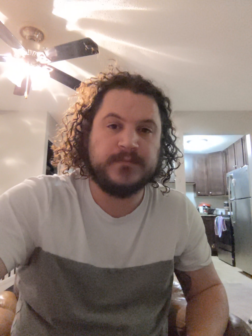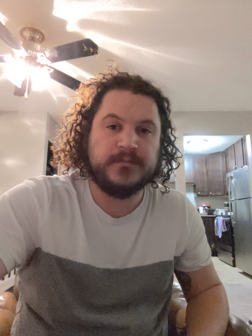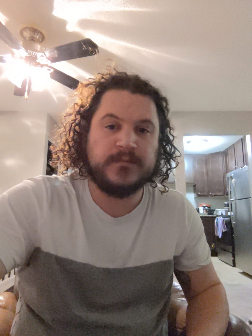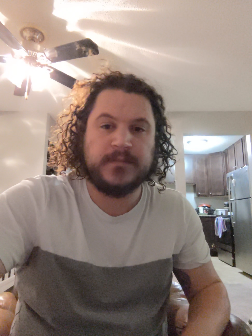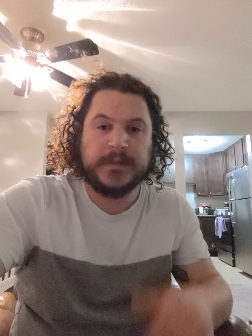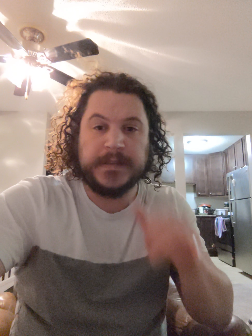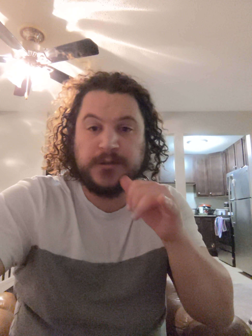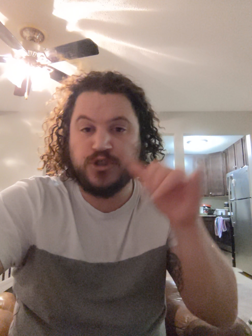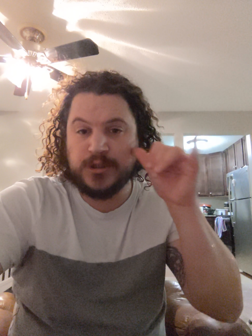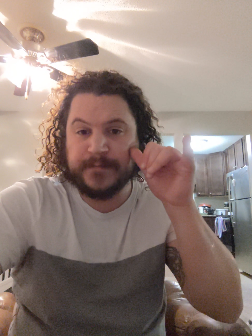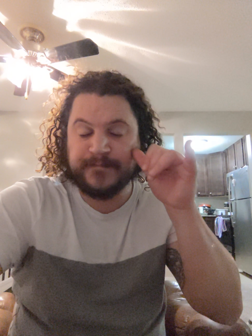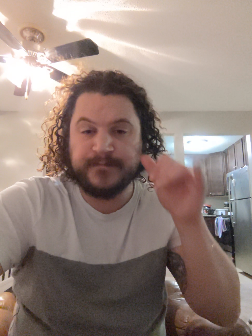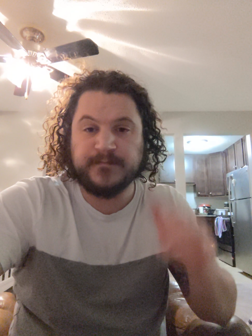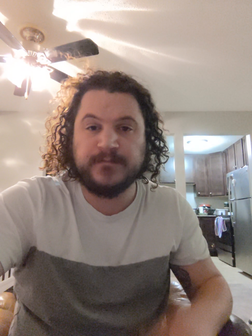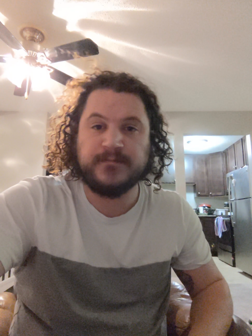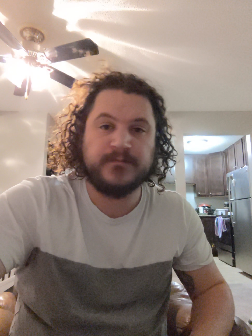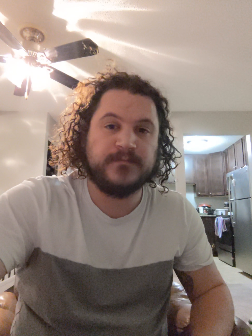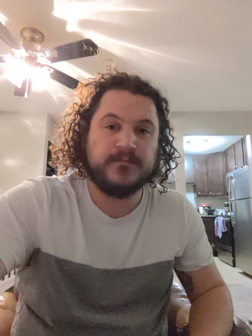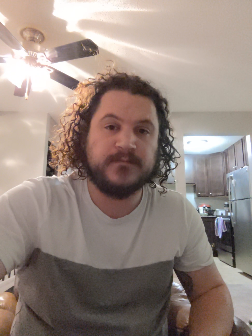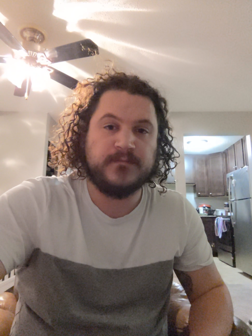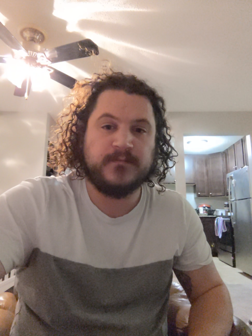yesterday